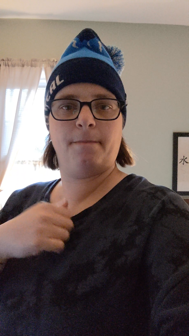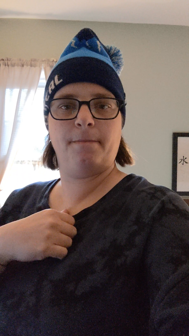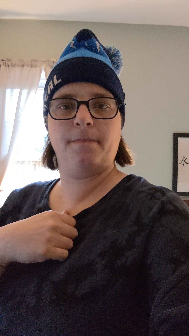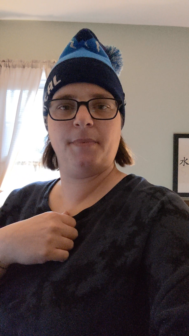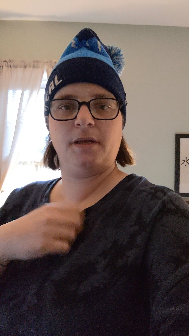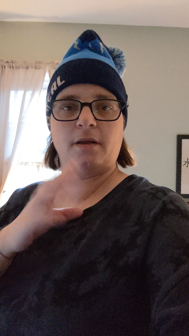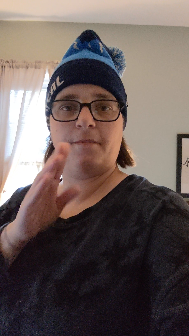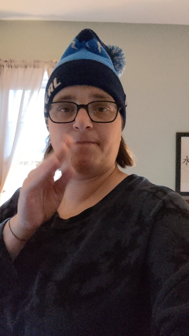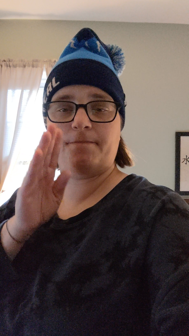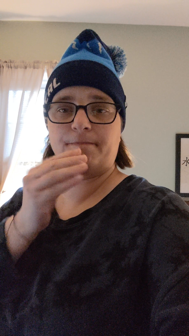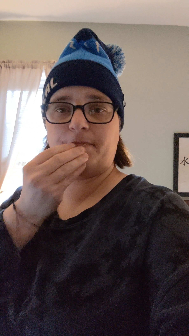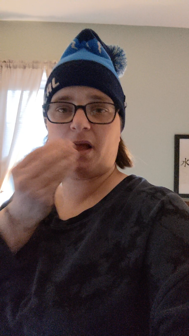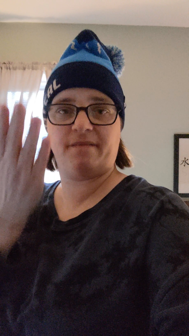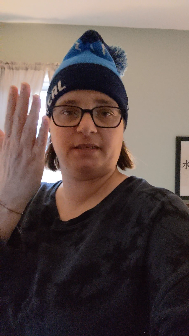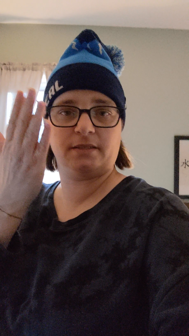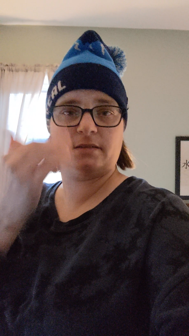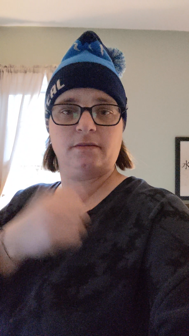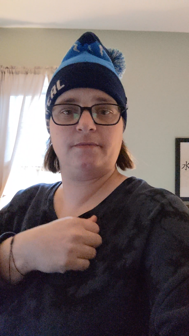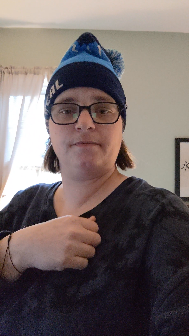breakfast